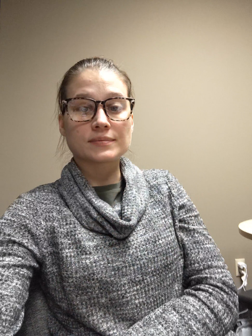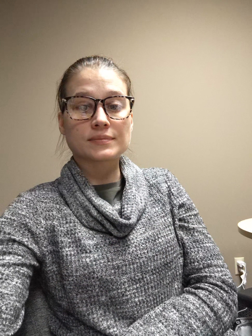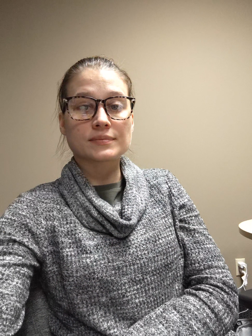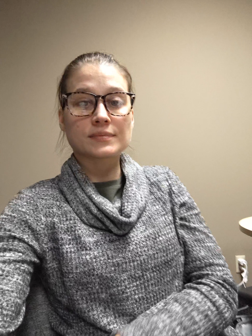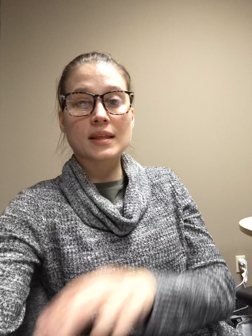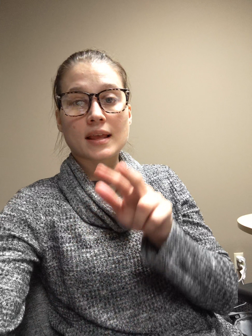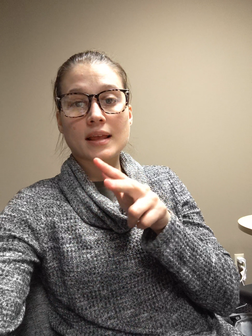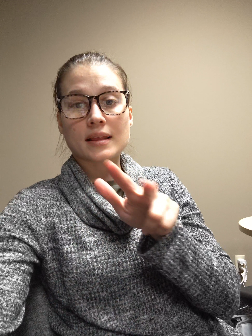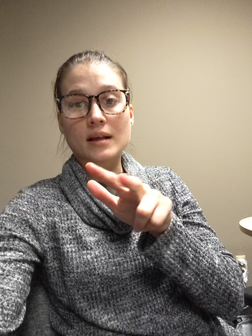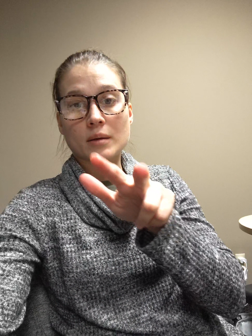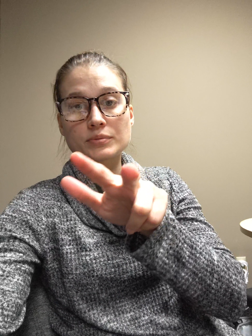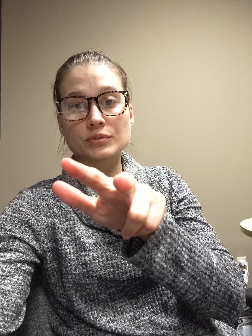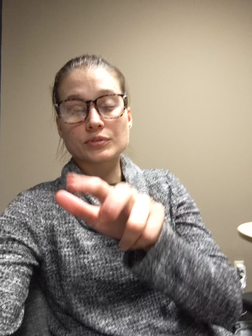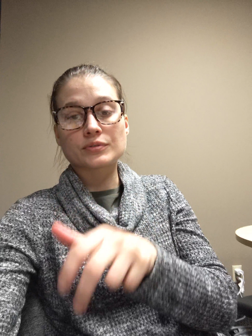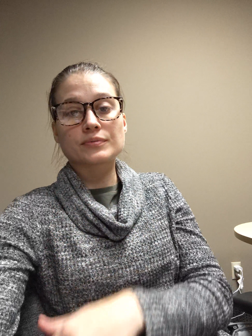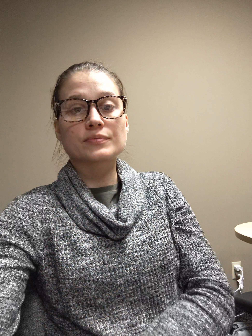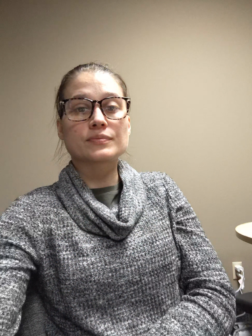helicopter